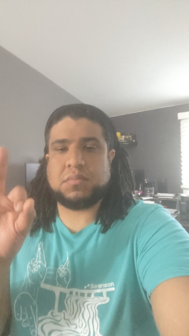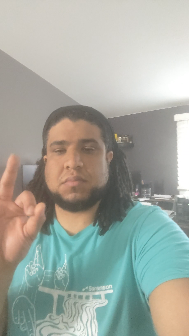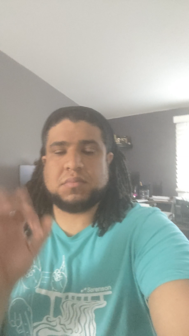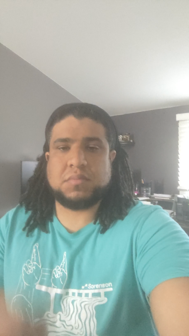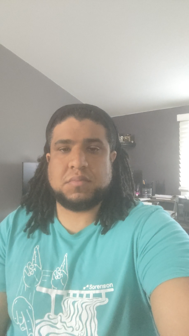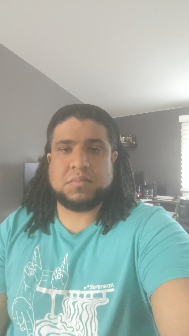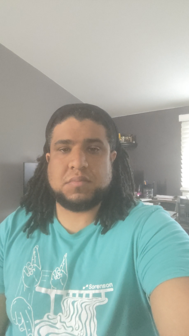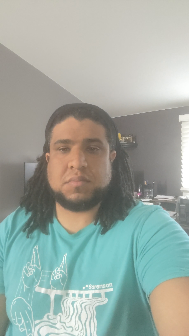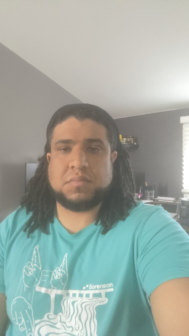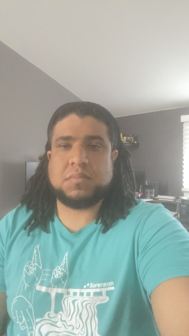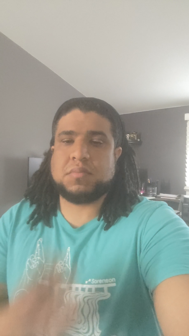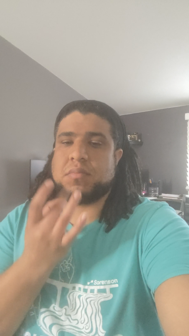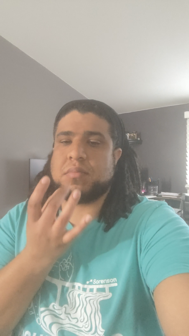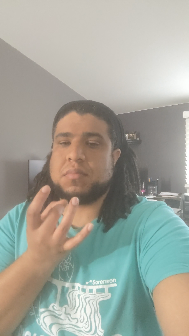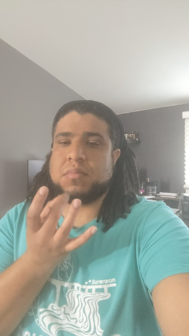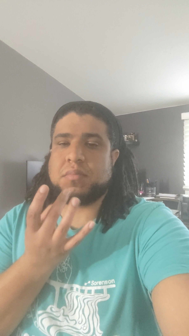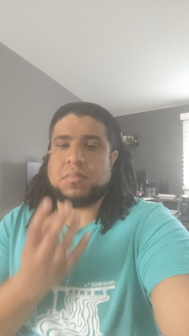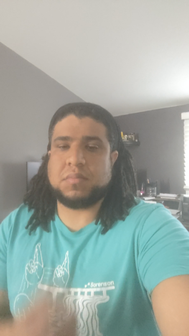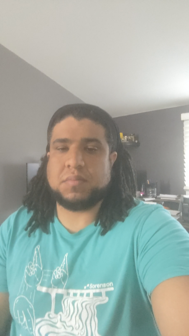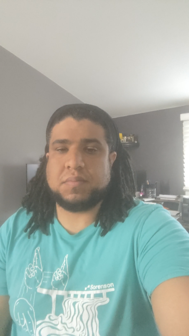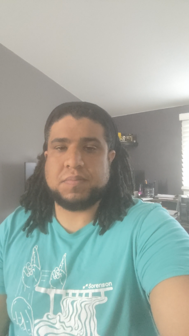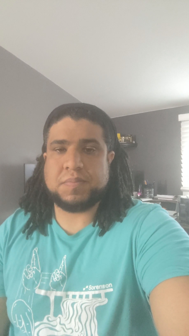light bulb